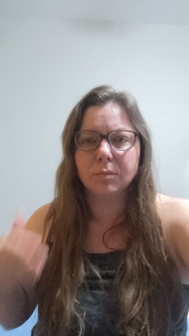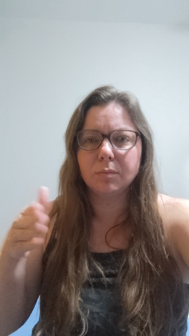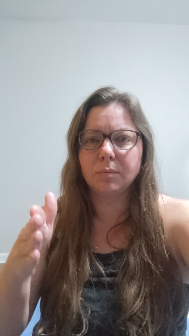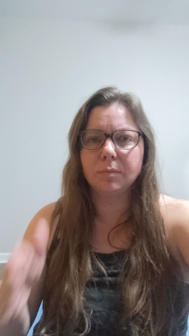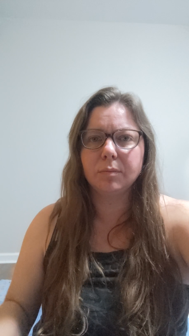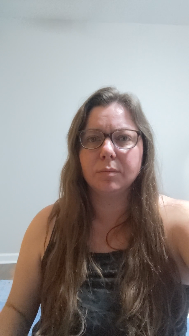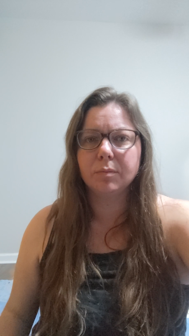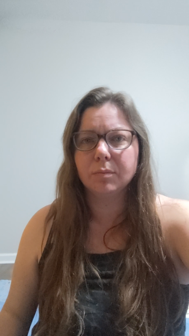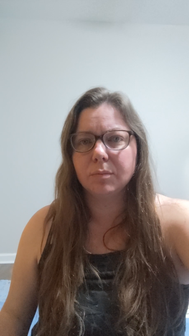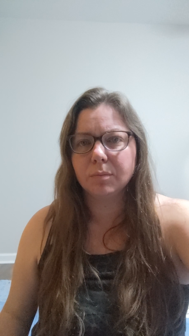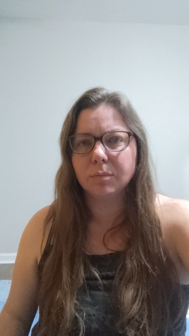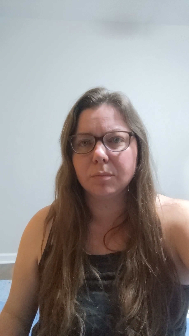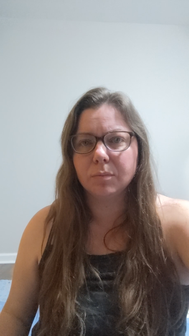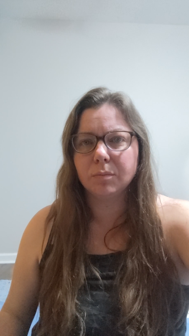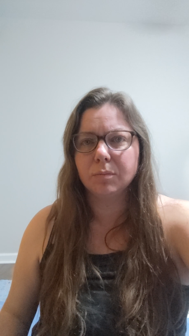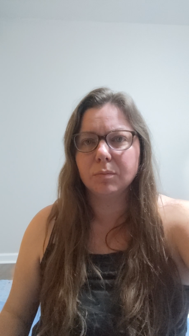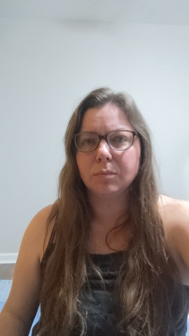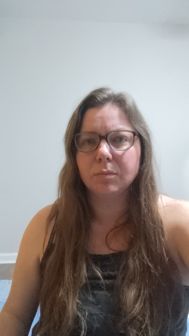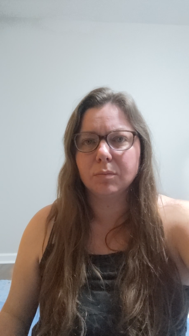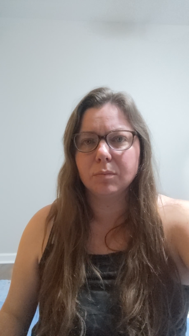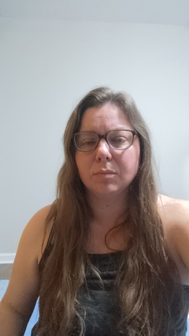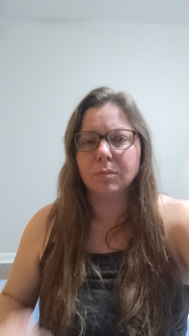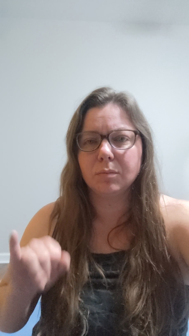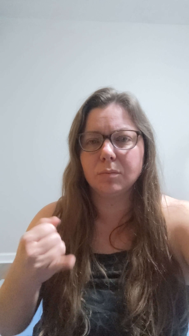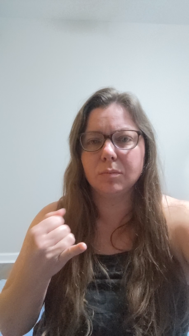juice